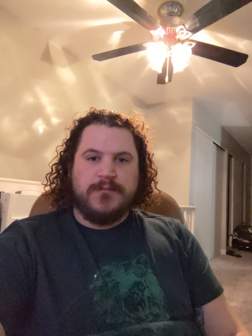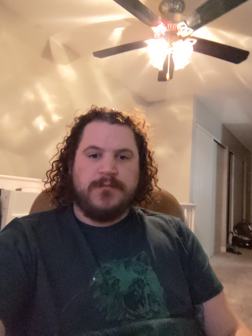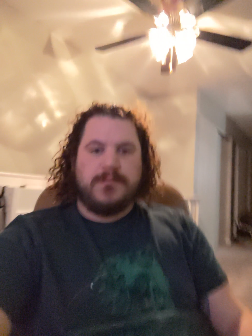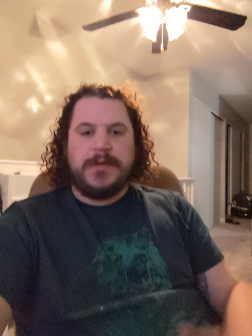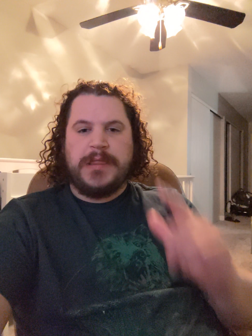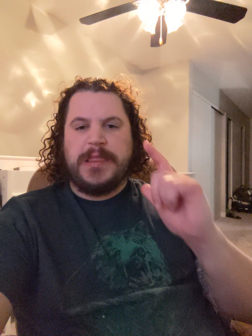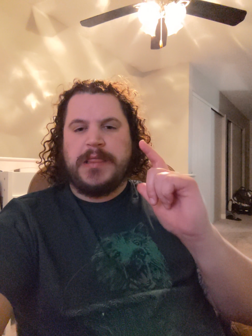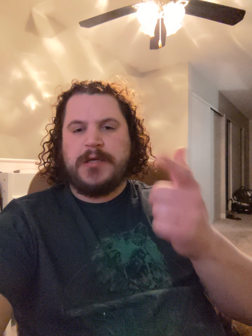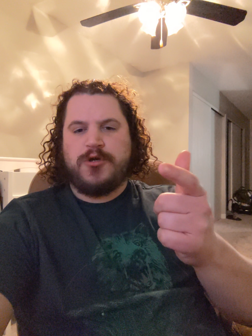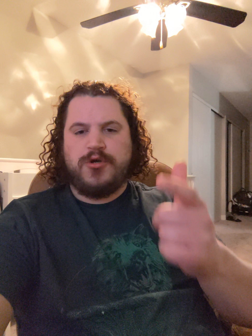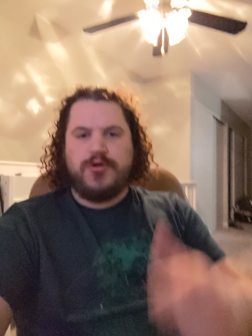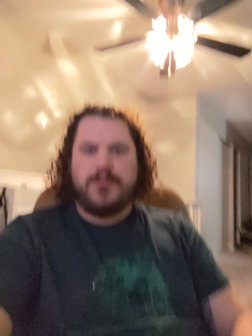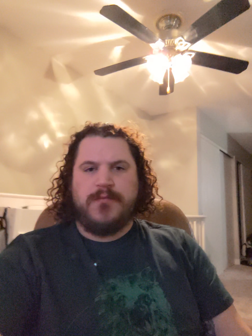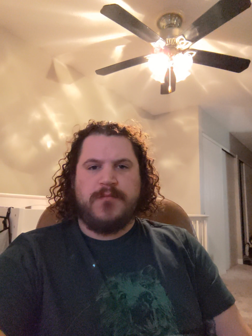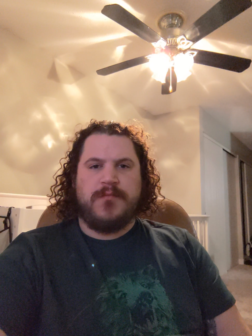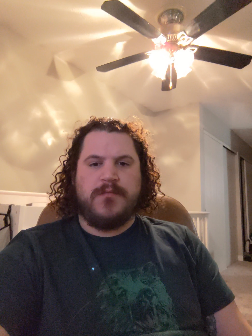later